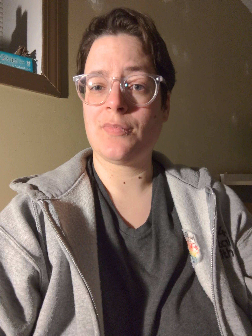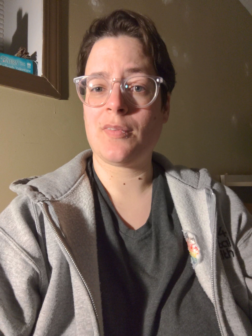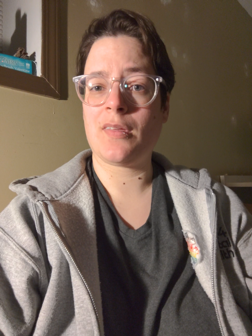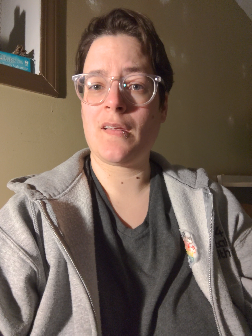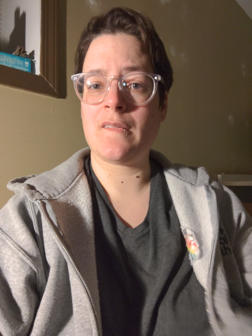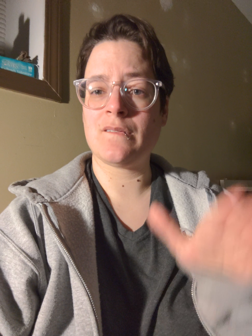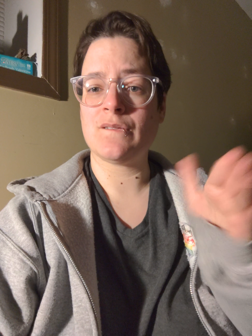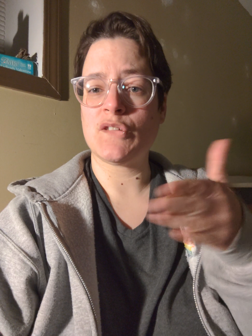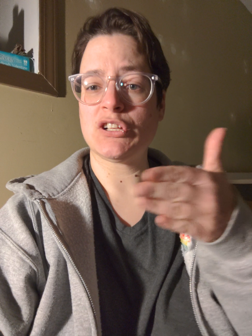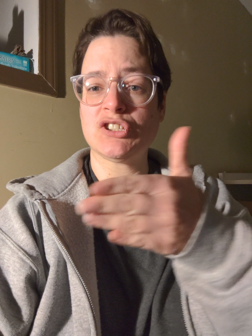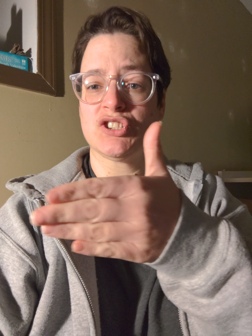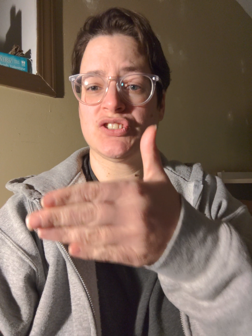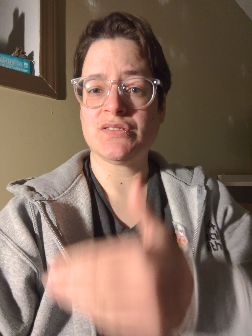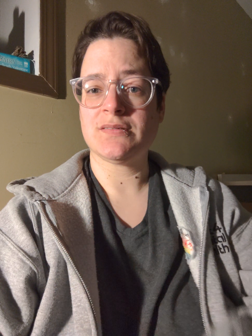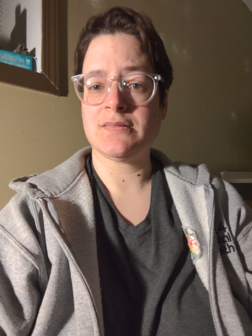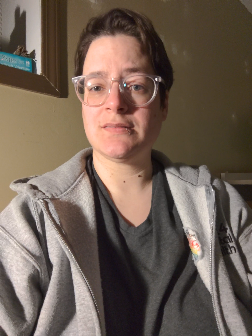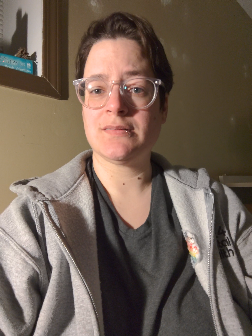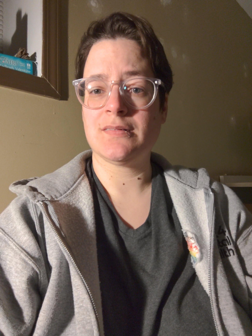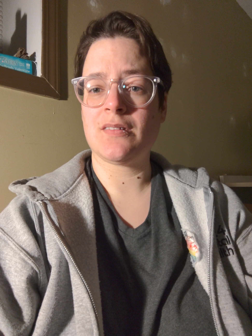fish